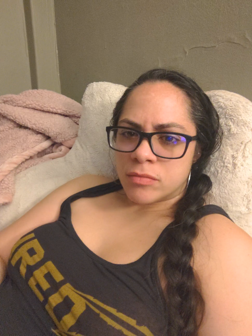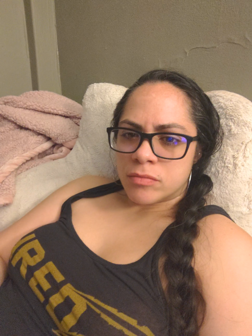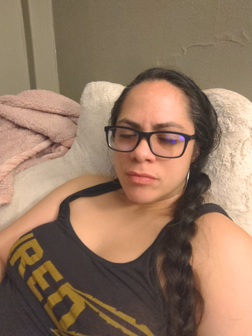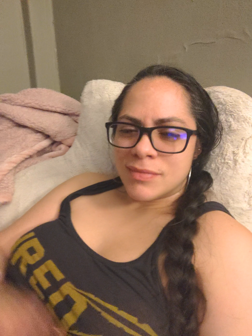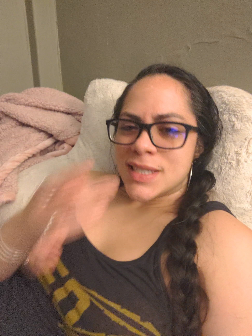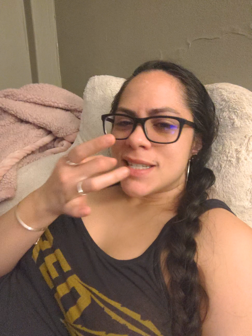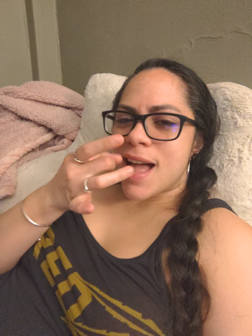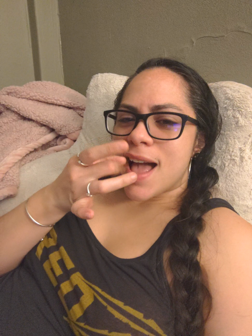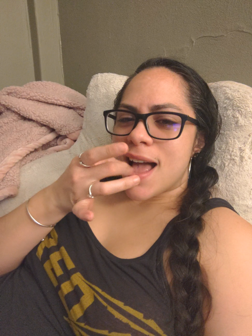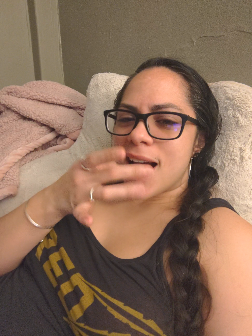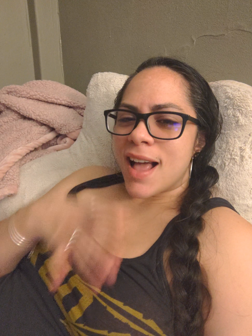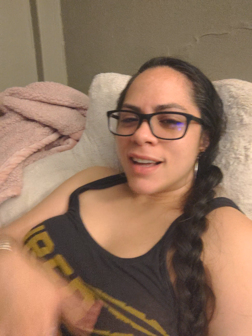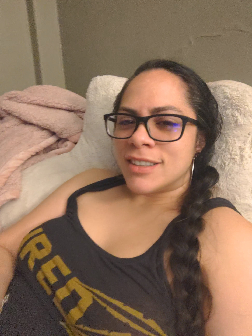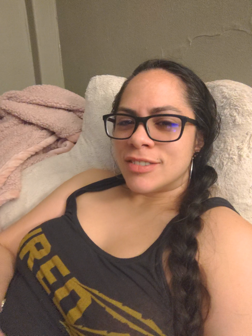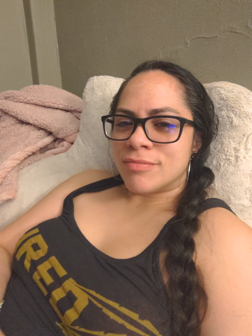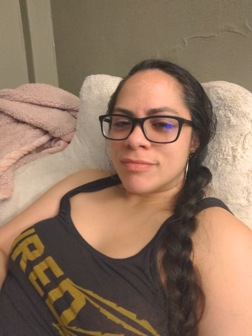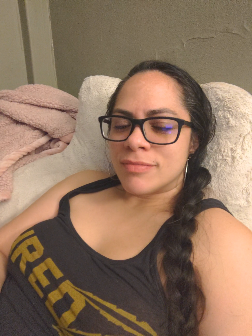snack